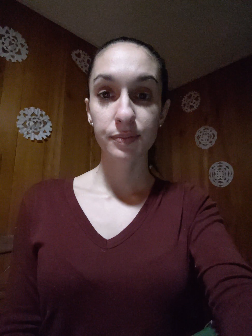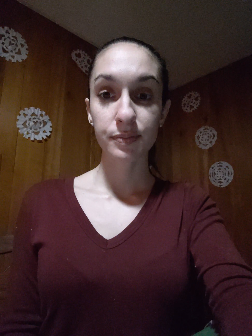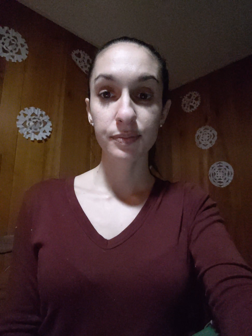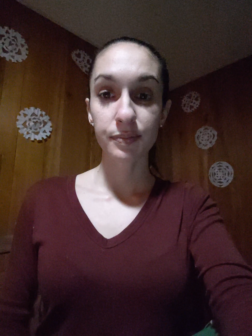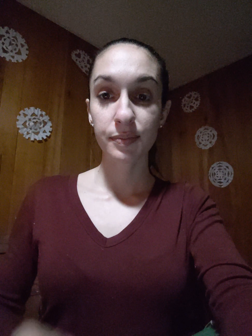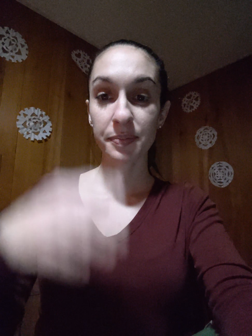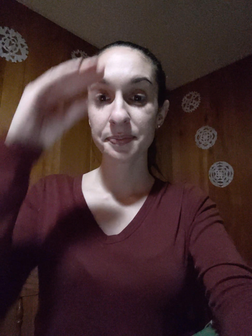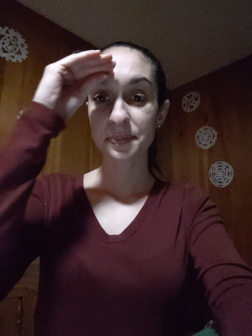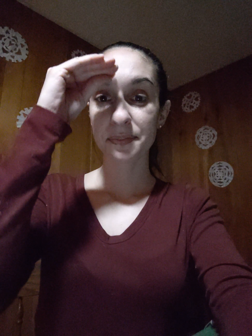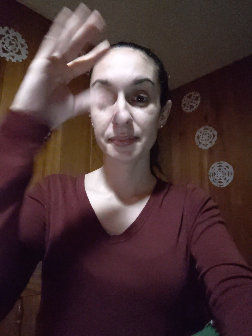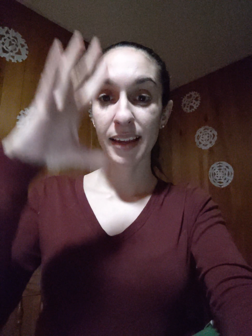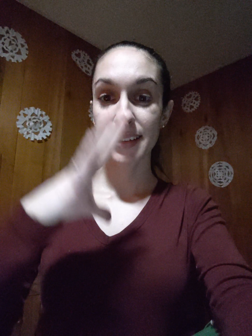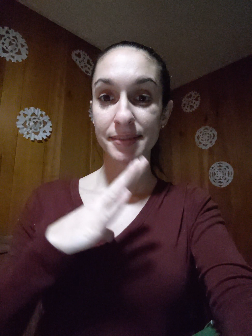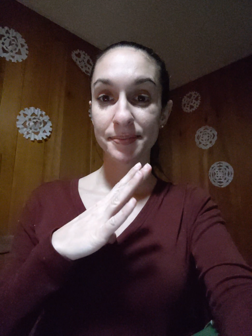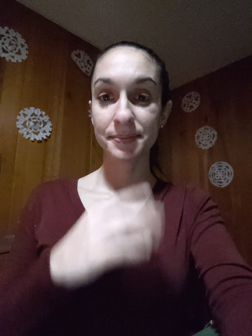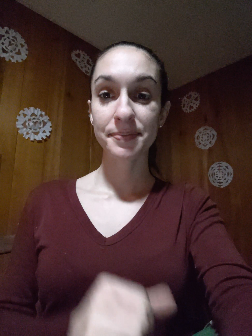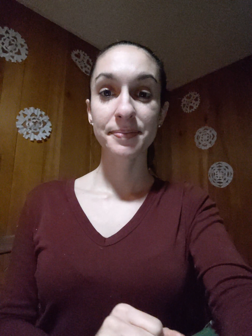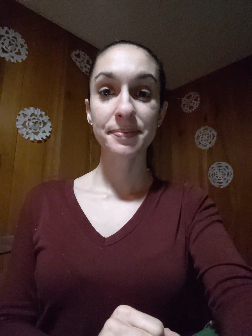man